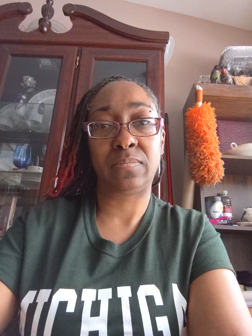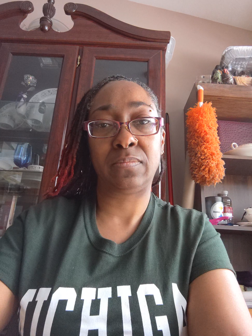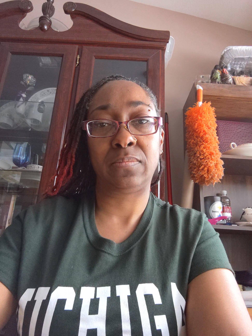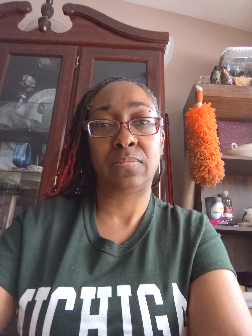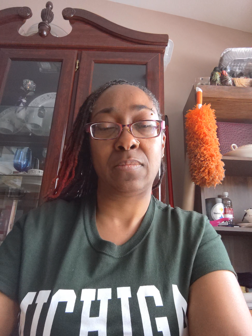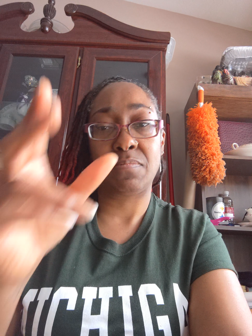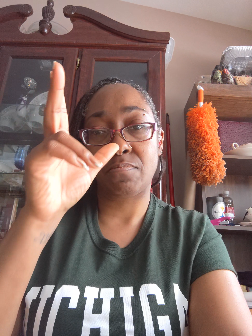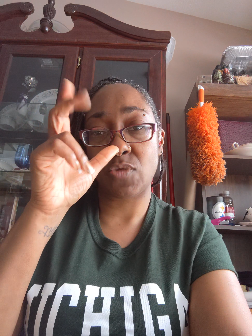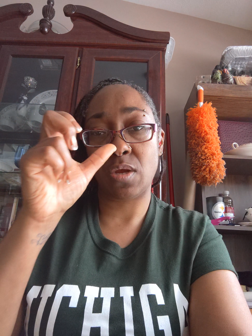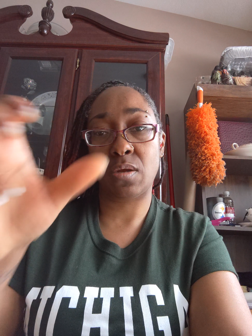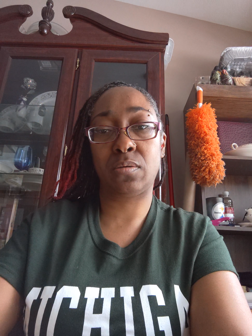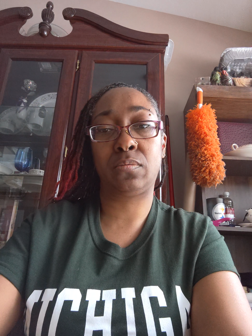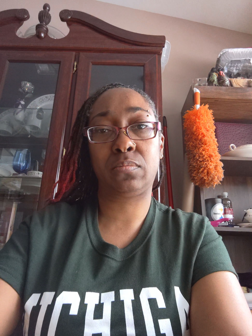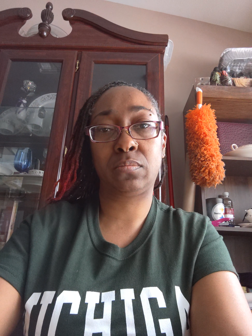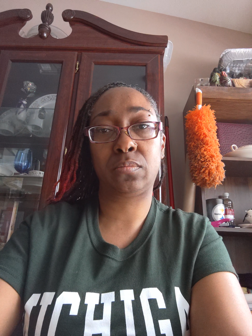bug